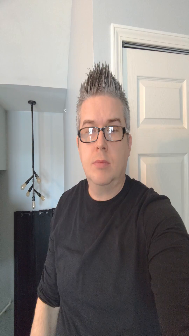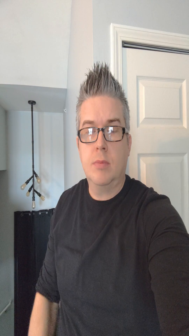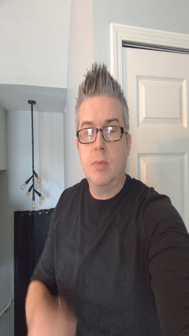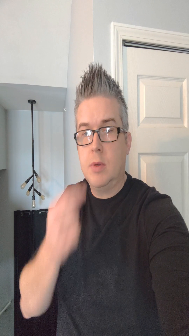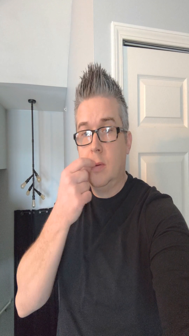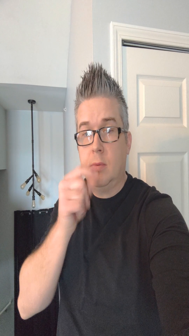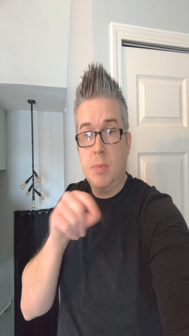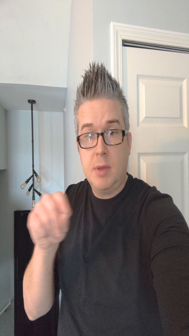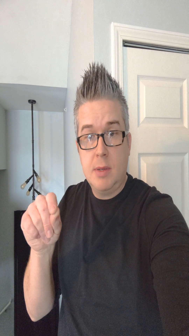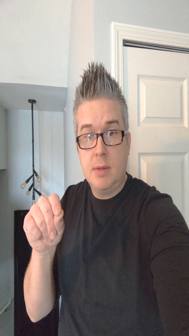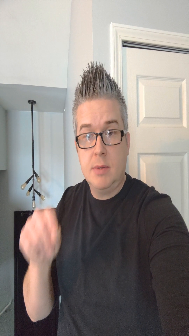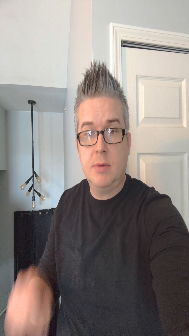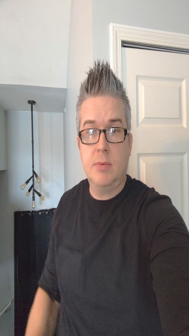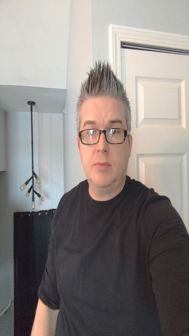pencil